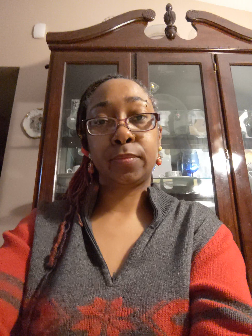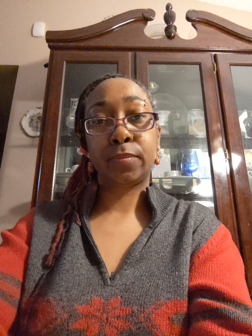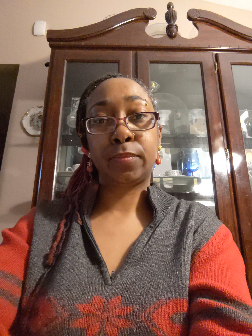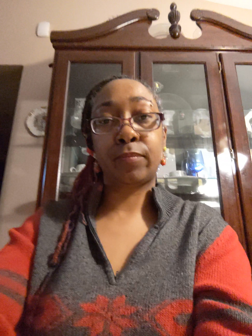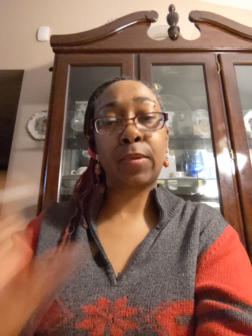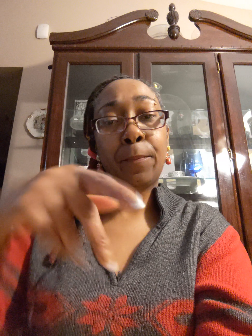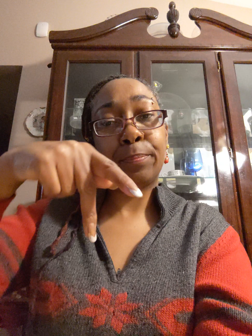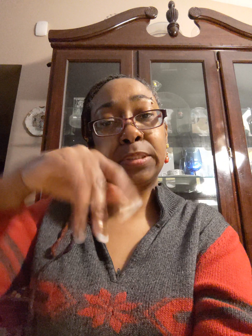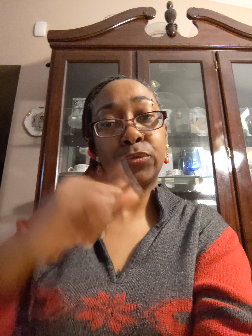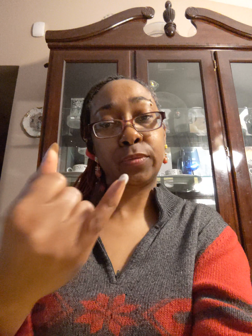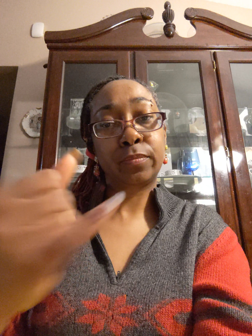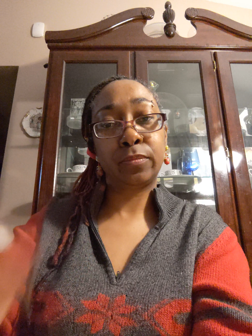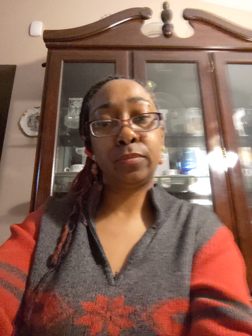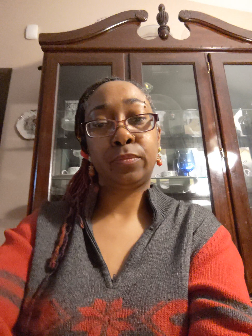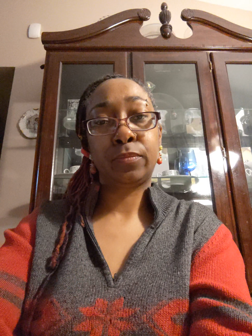pajamas